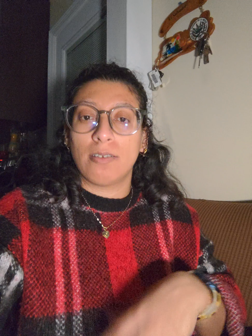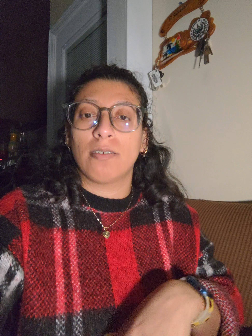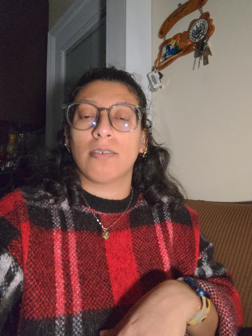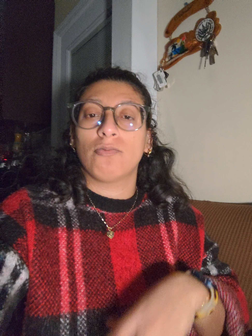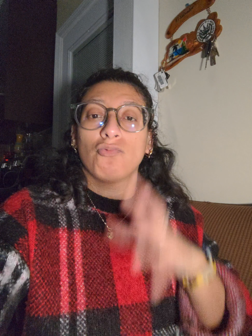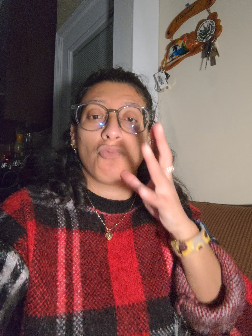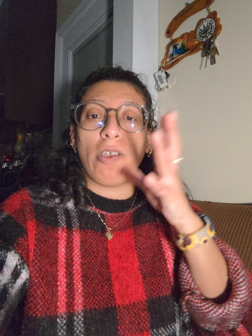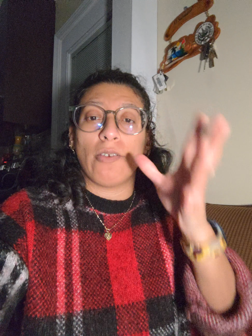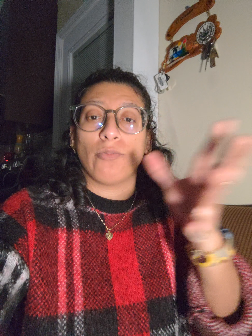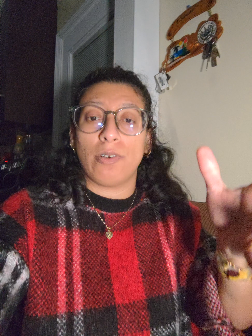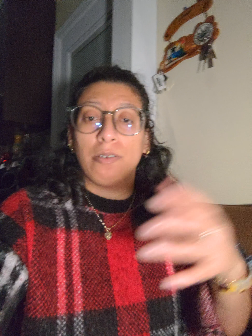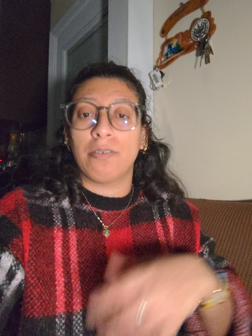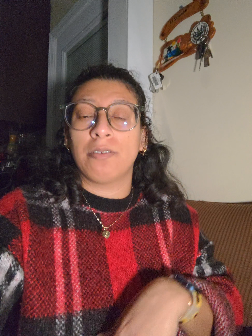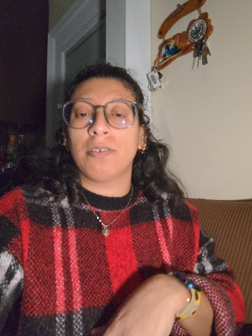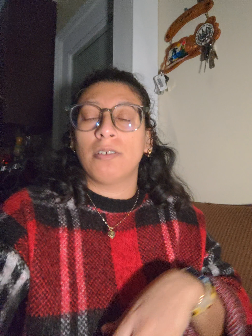grandma